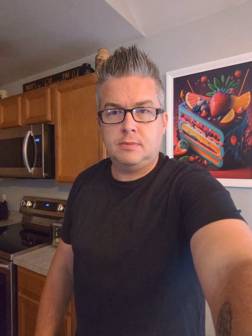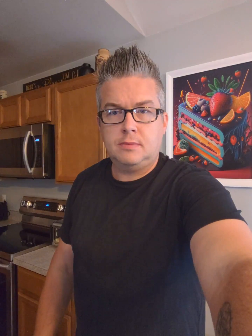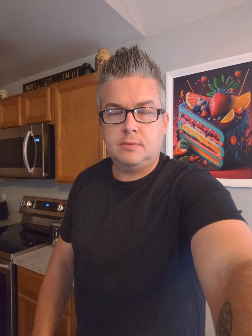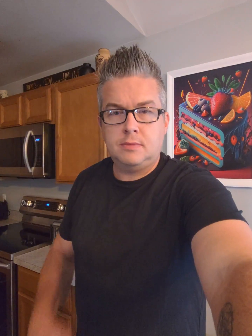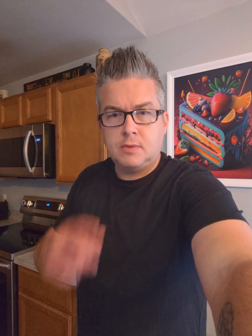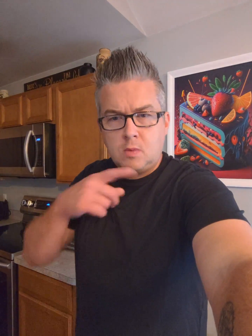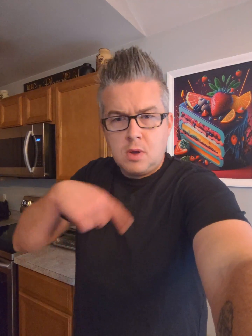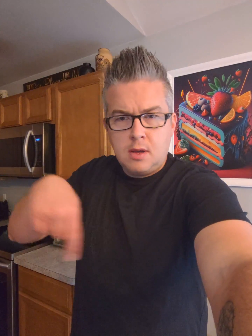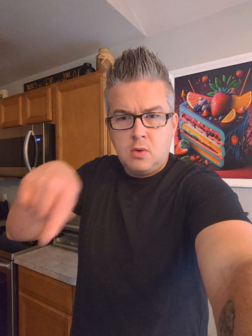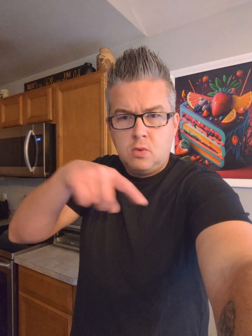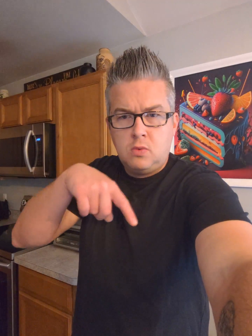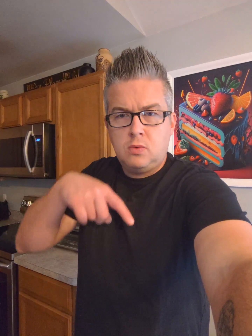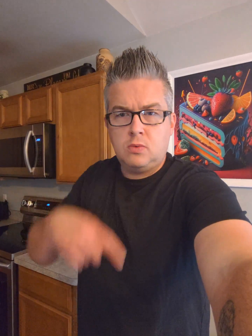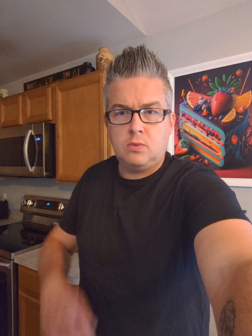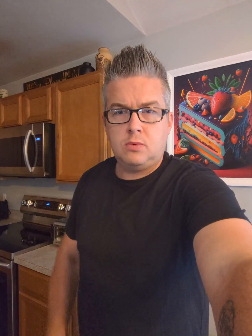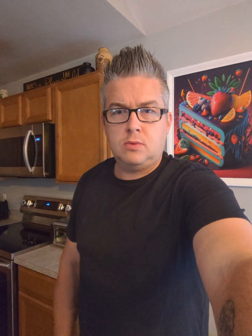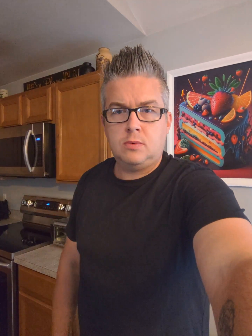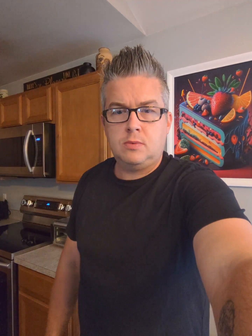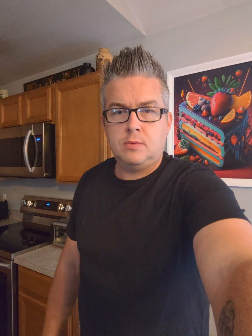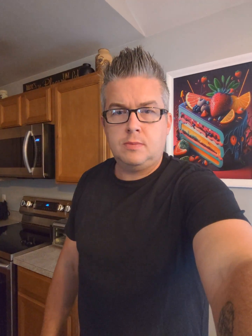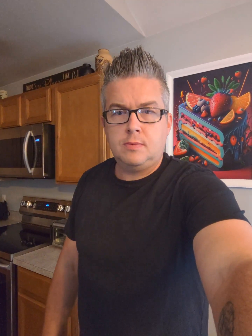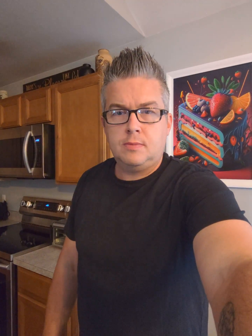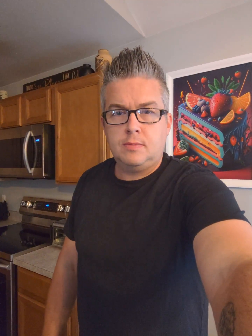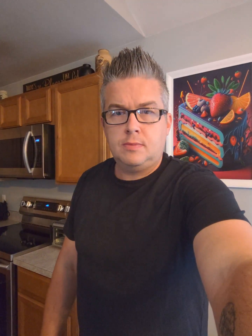around